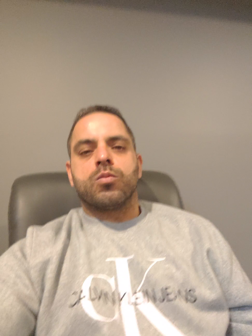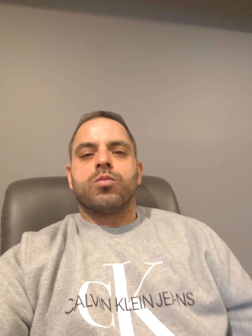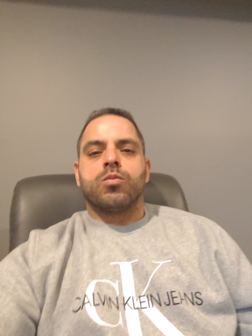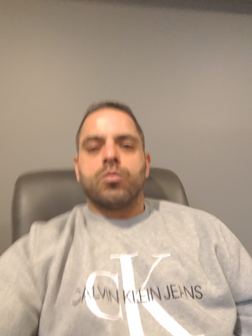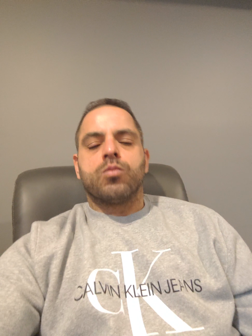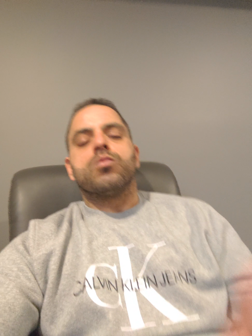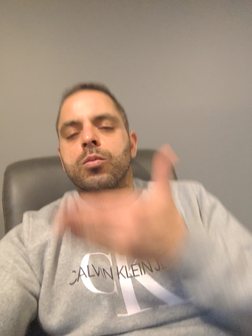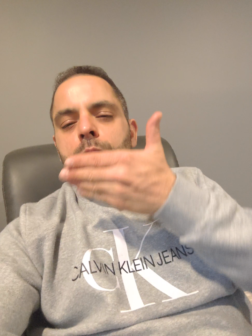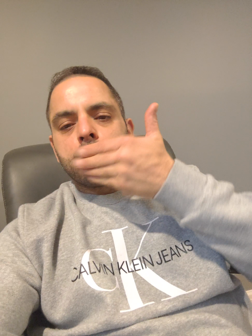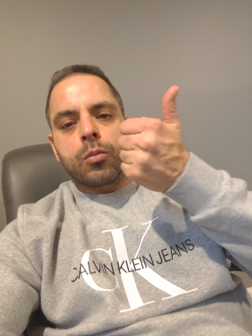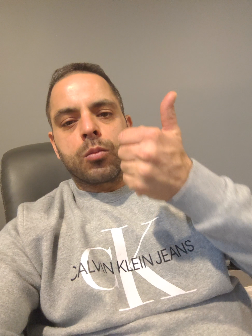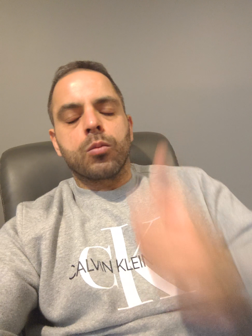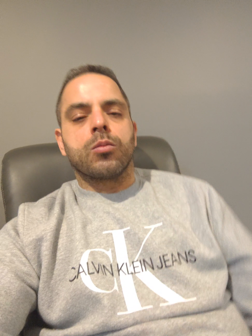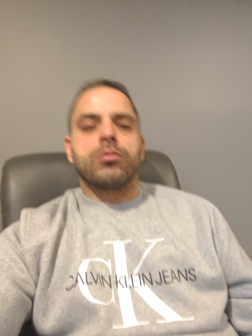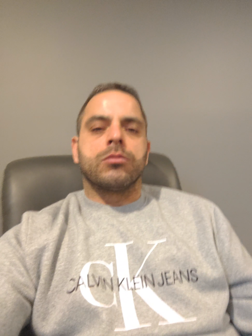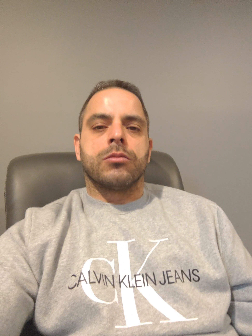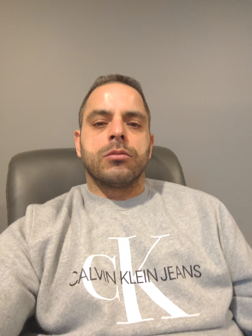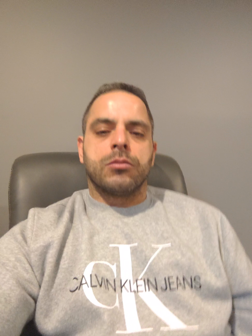better